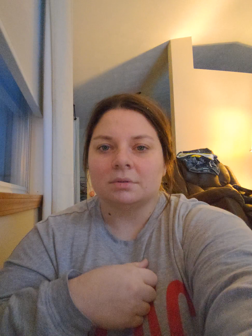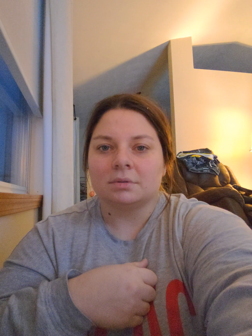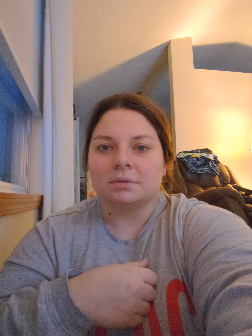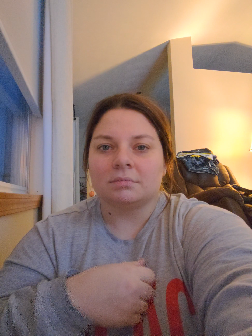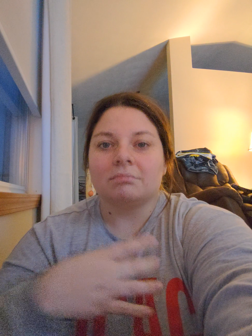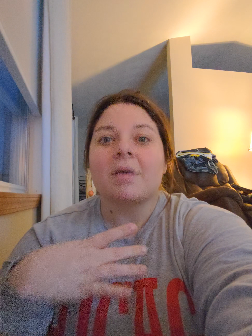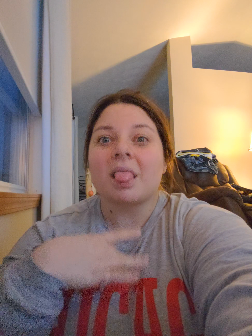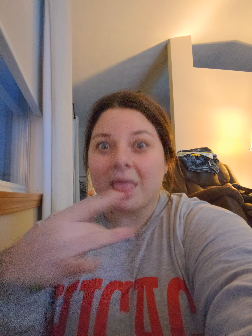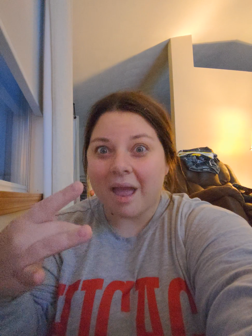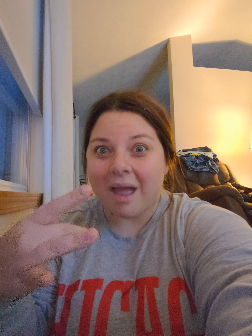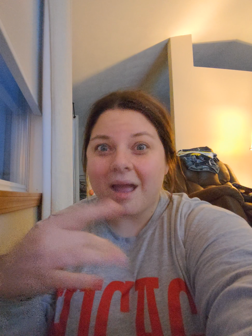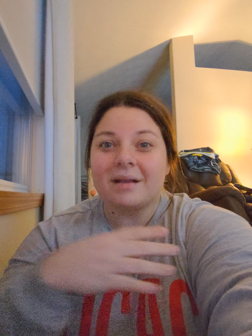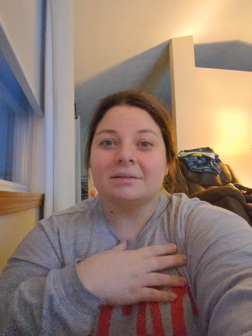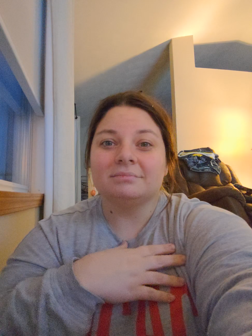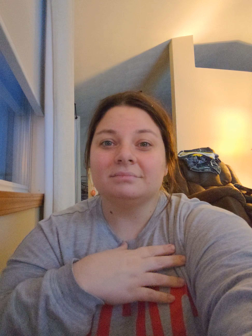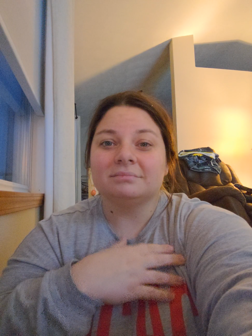like